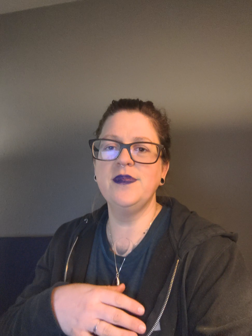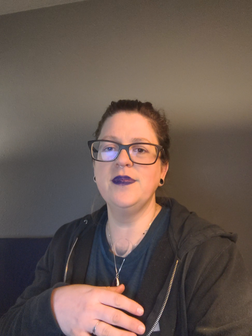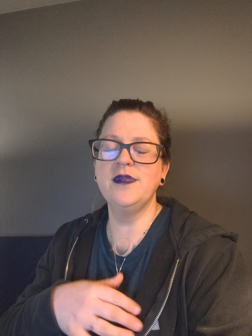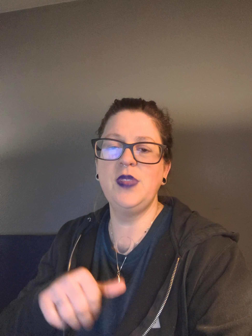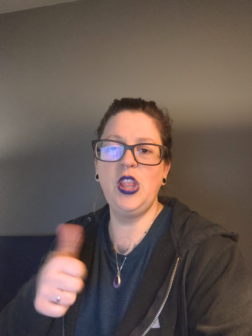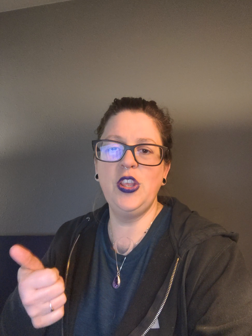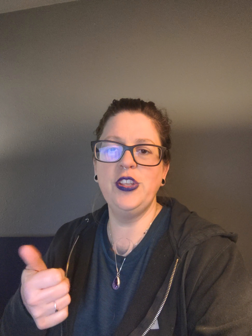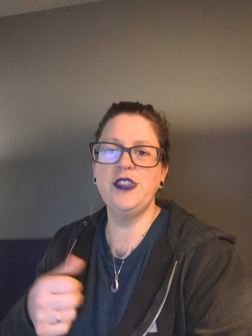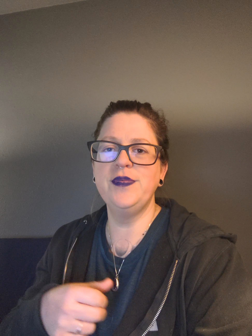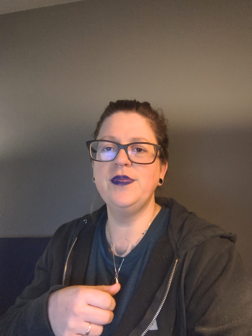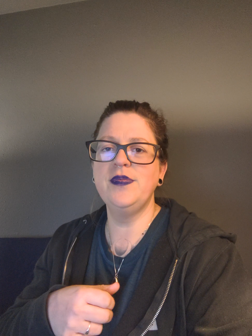another